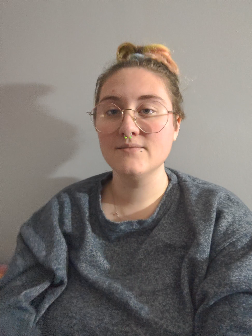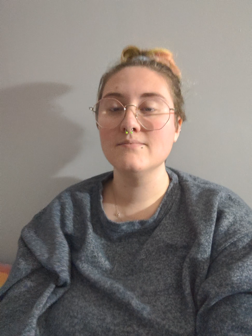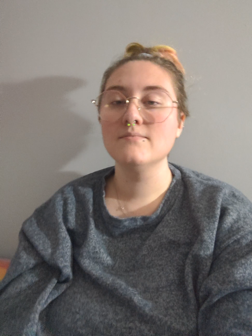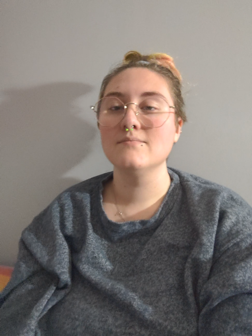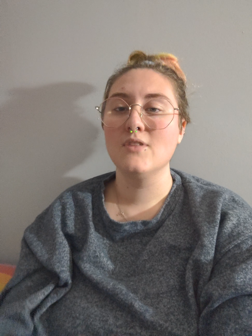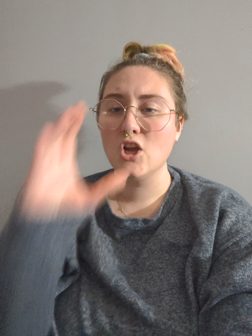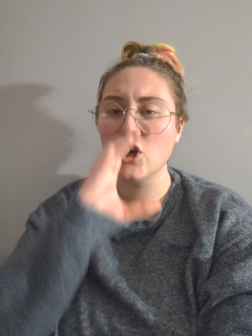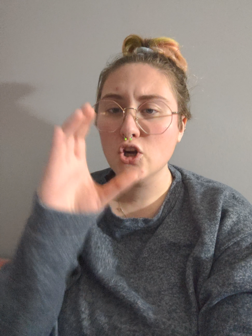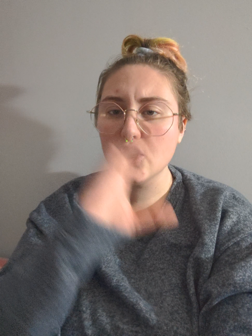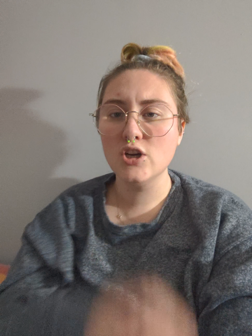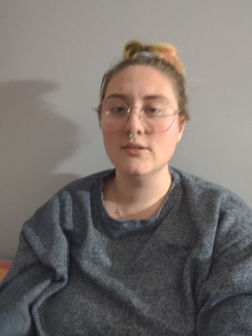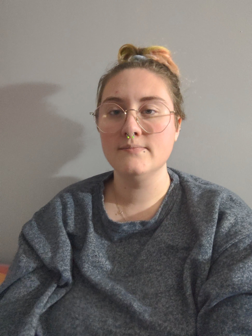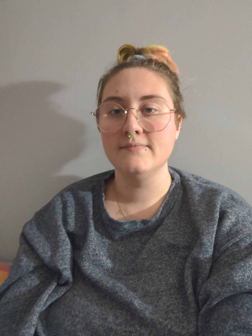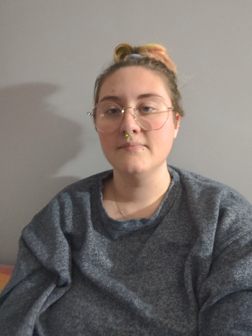look